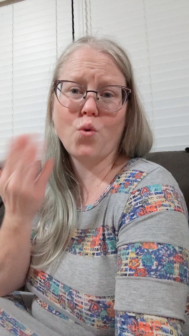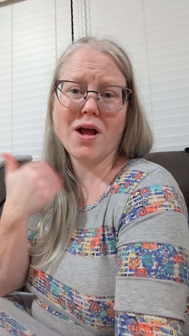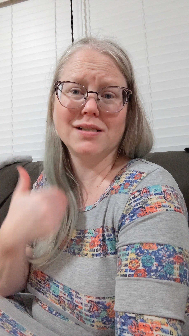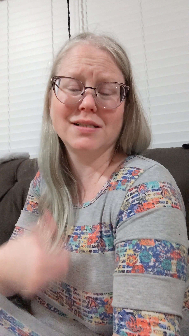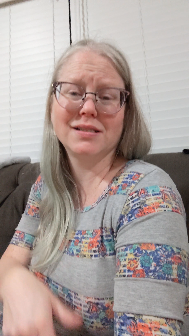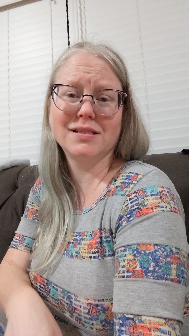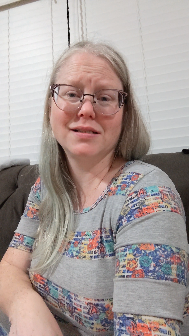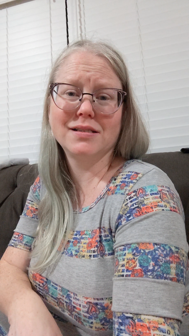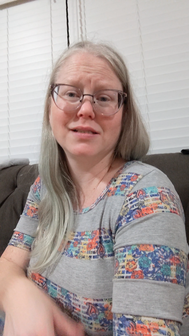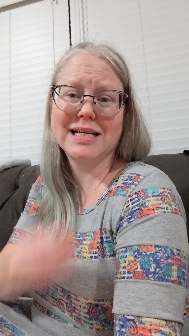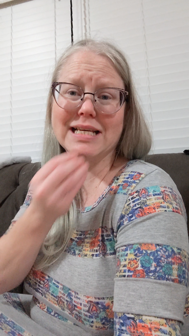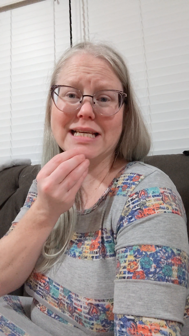eat